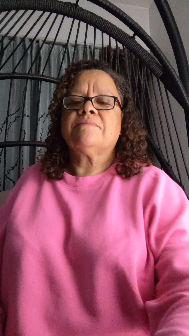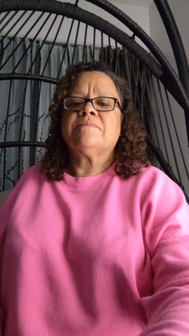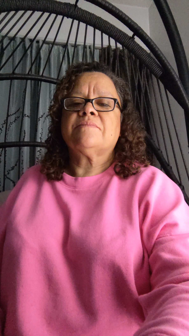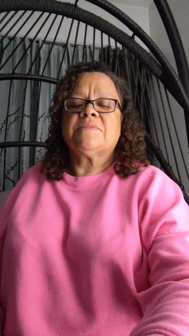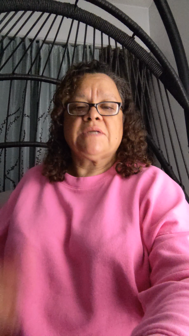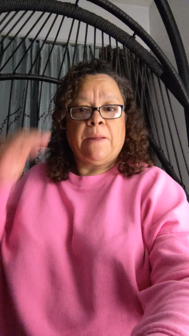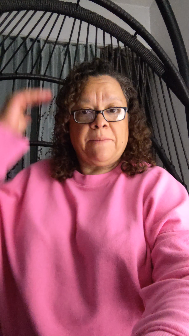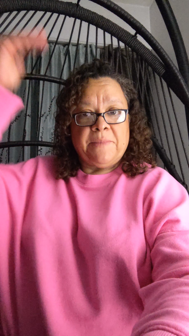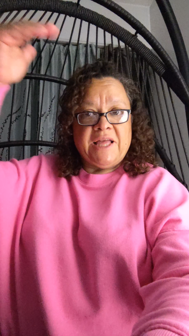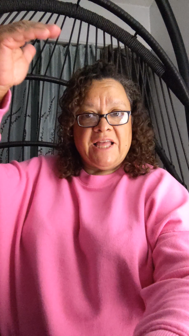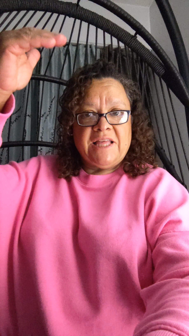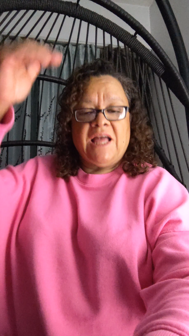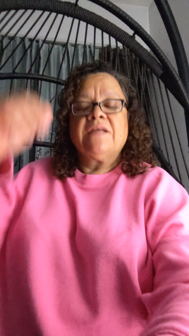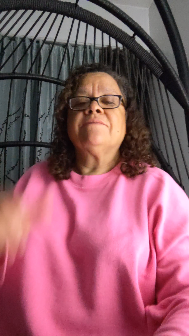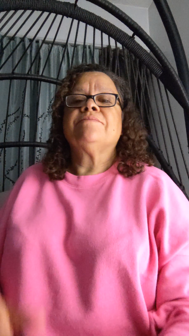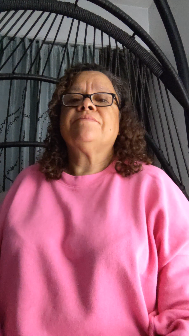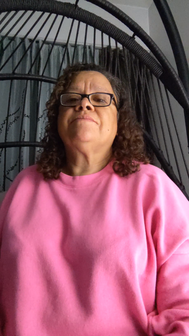big